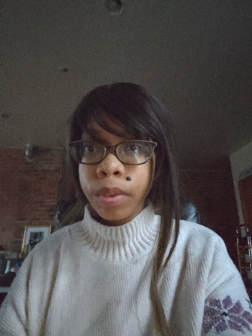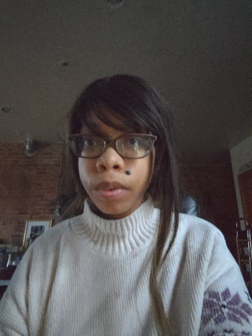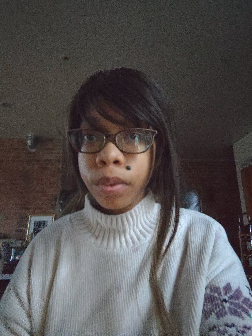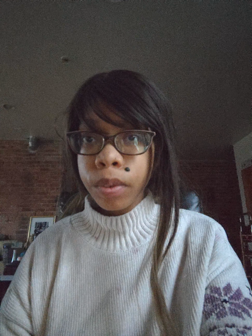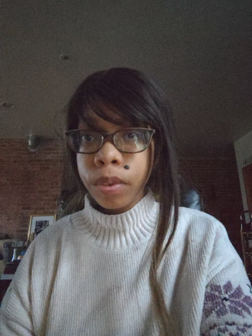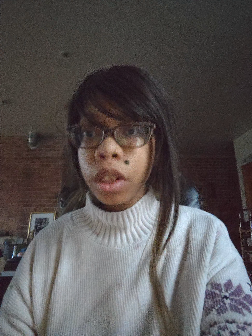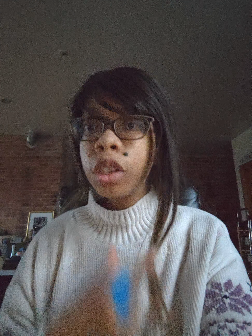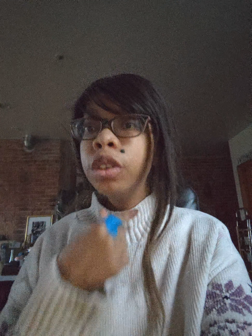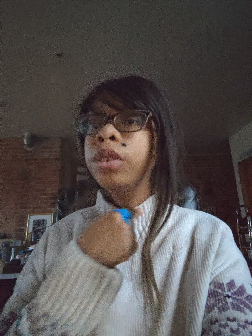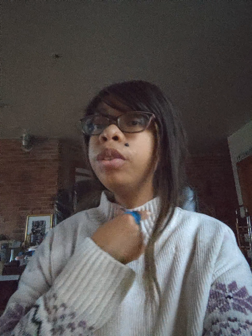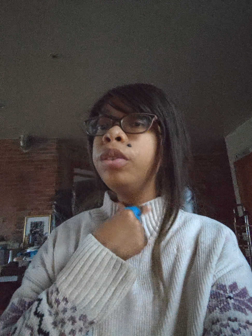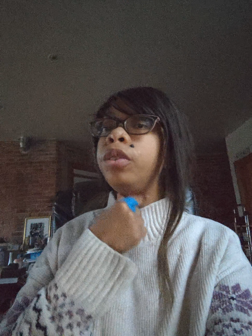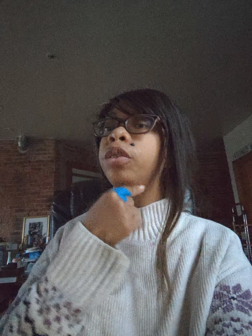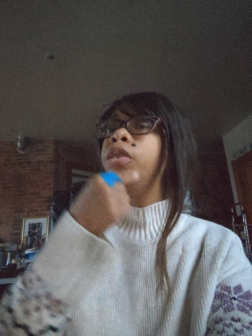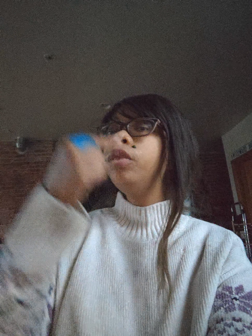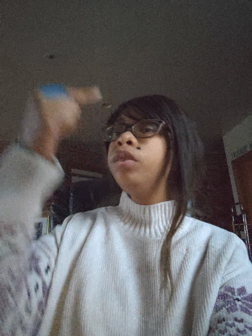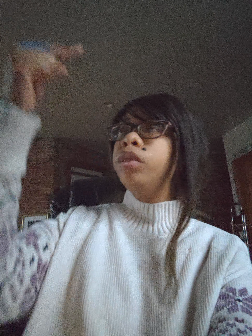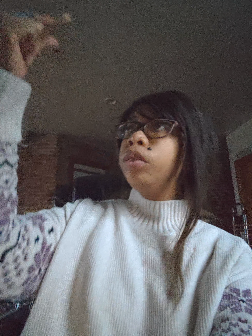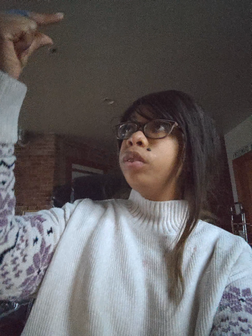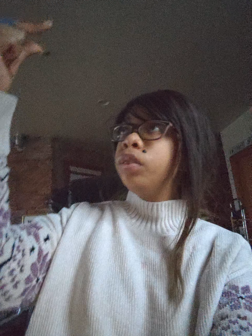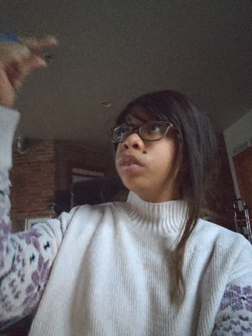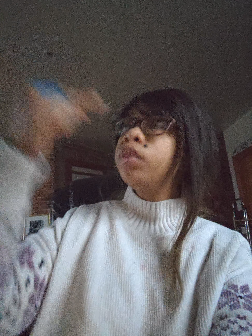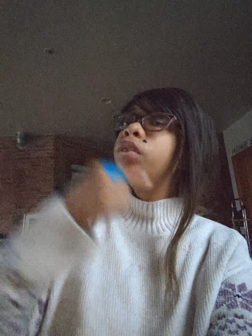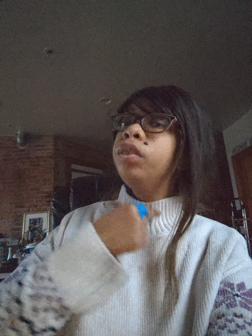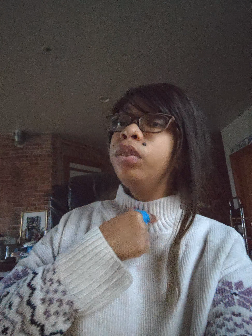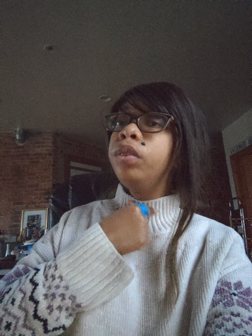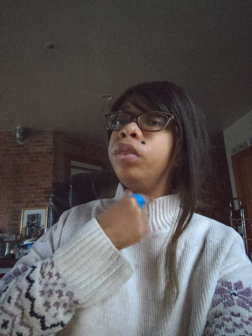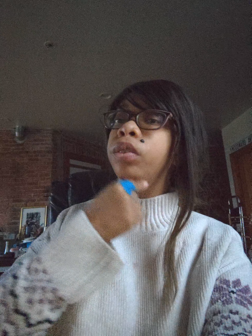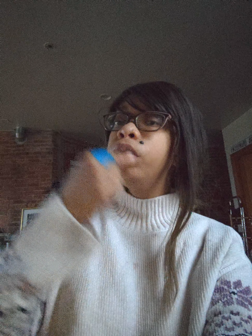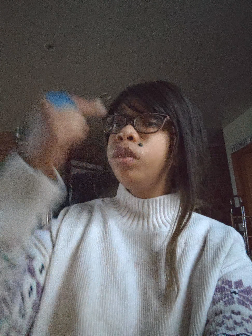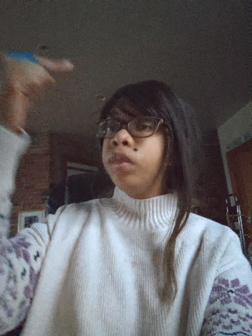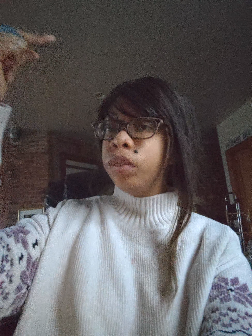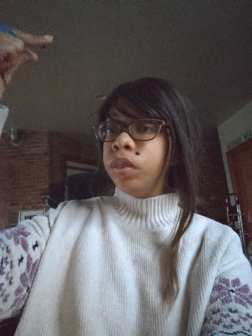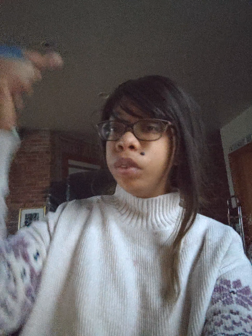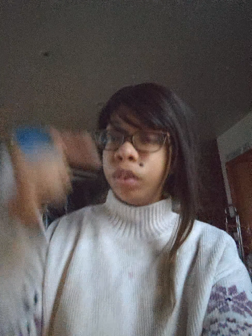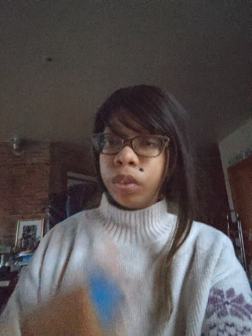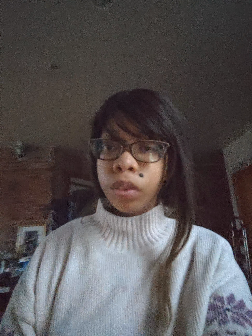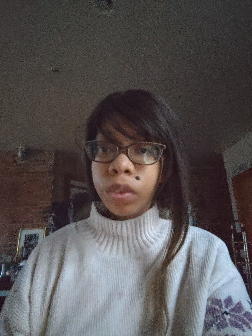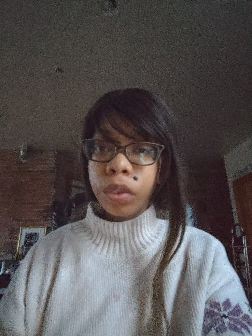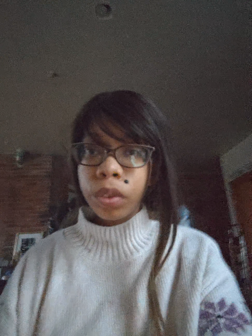giraffe